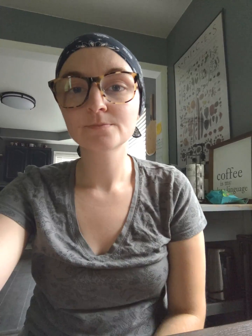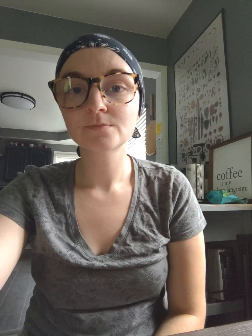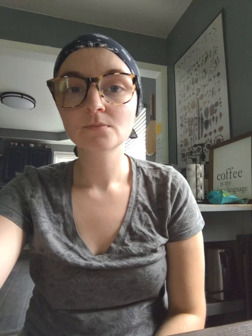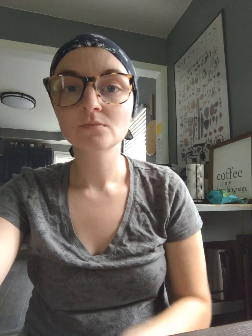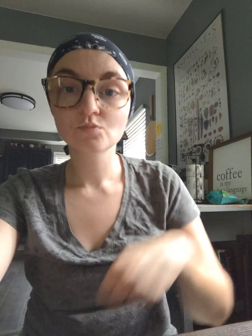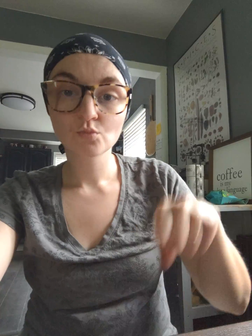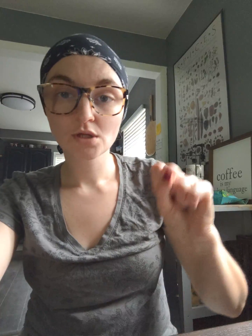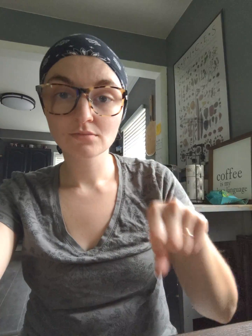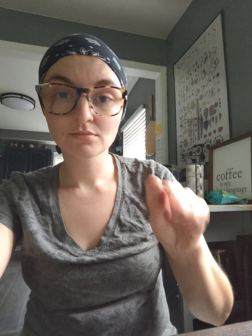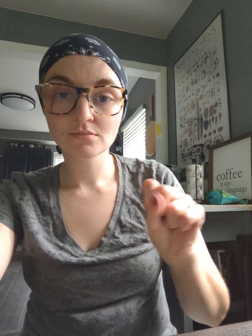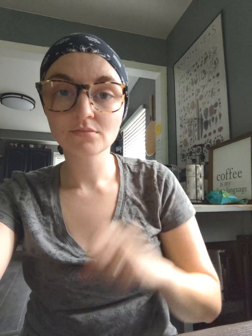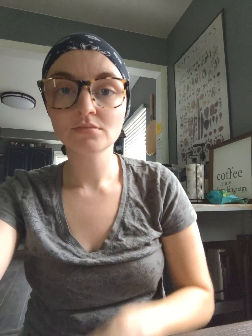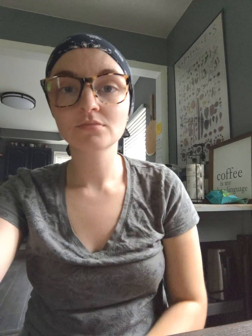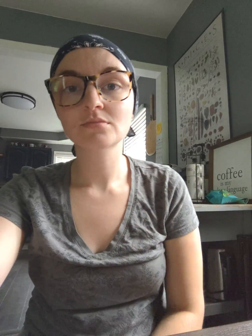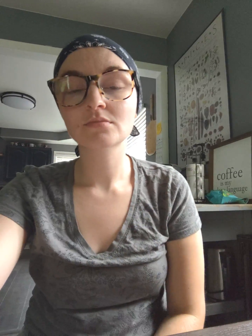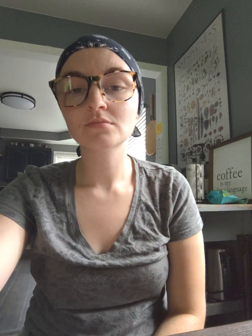motorcycle